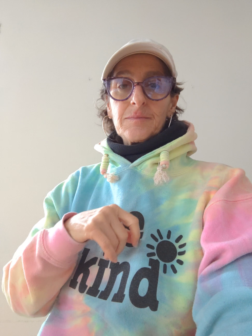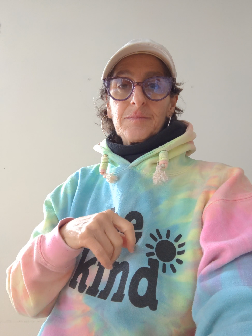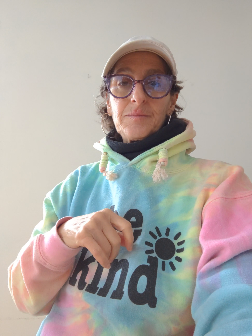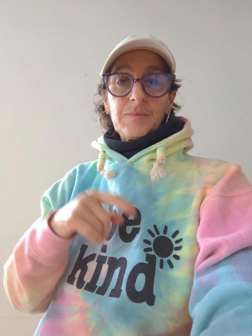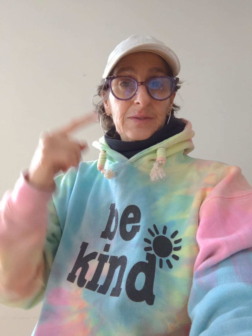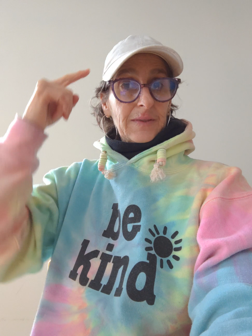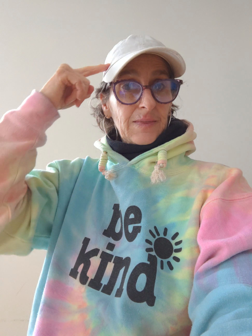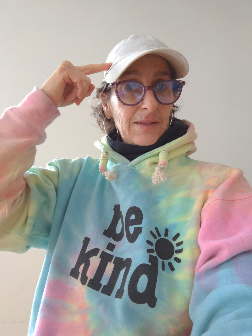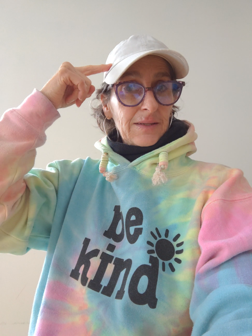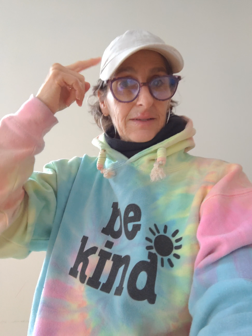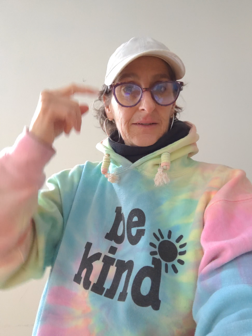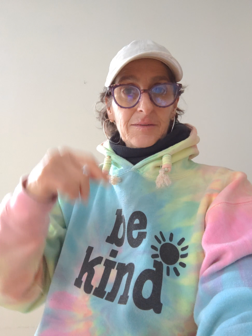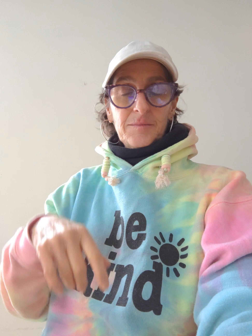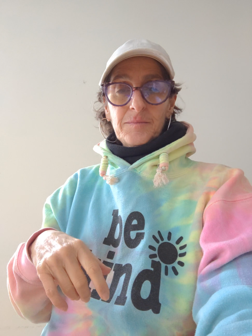think